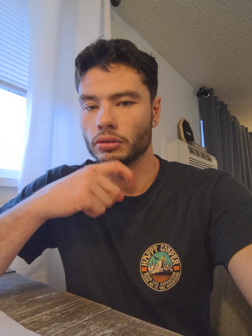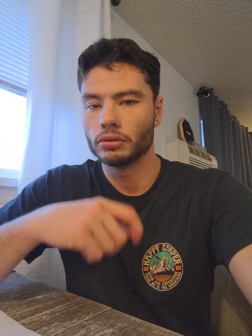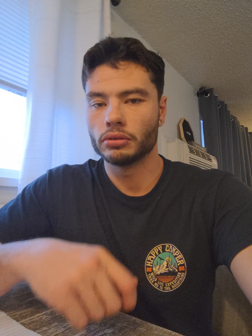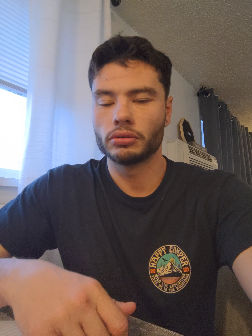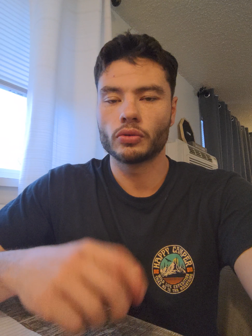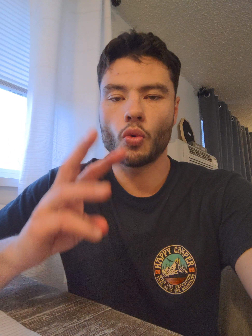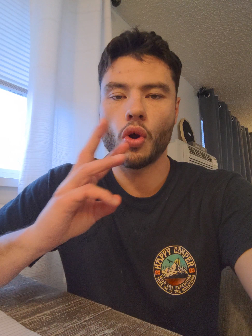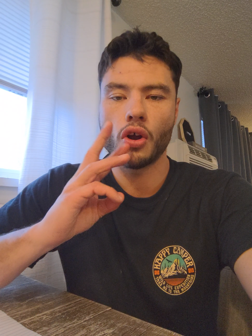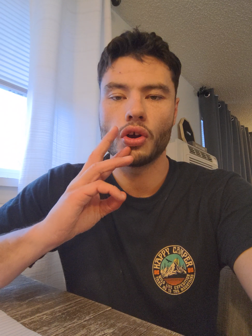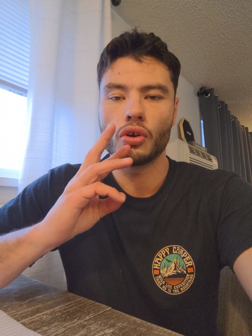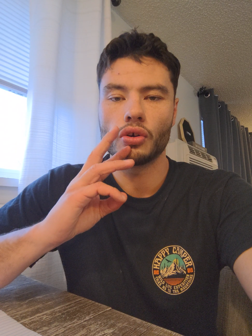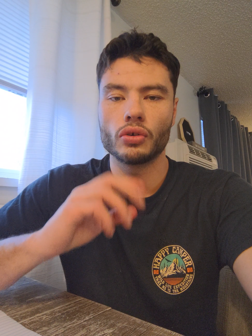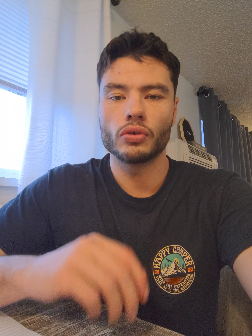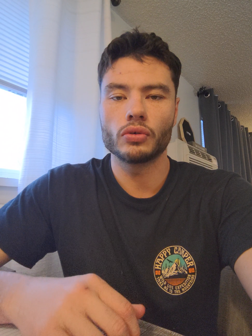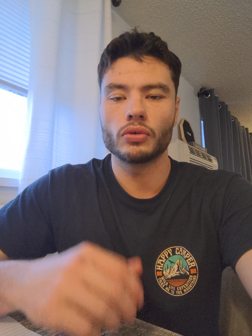water